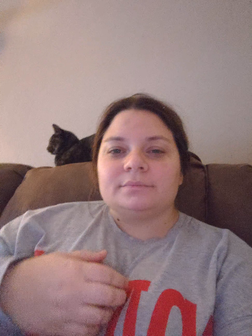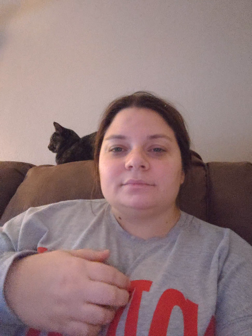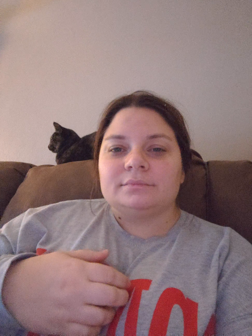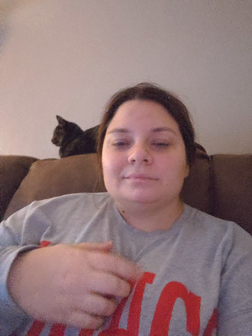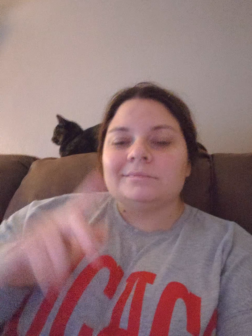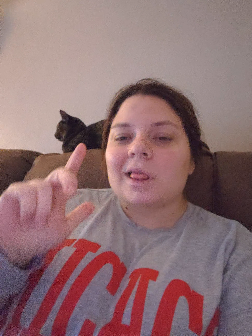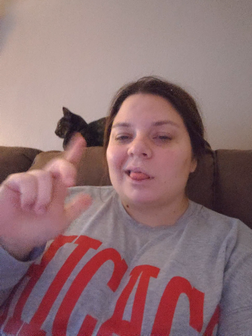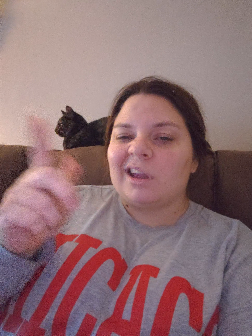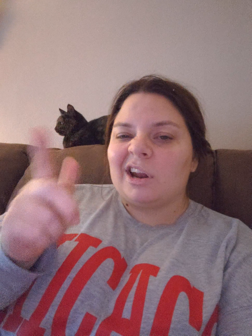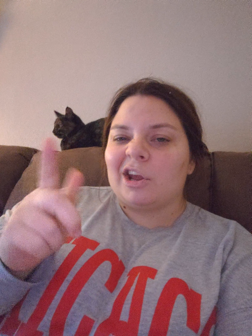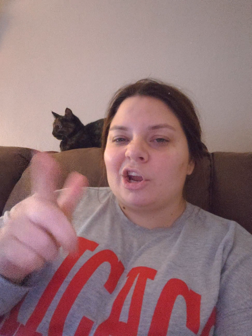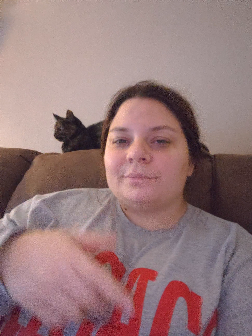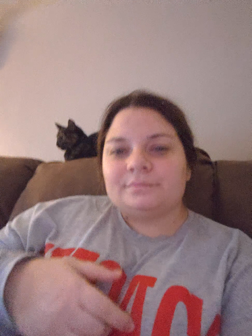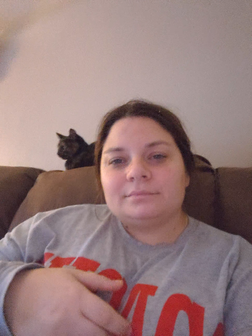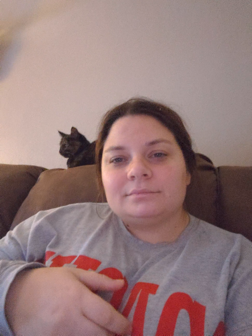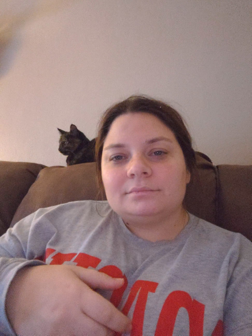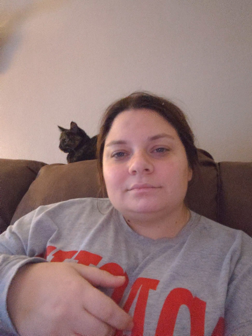later